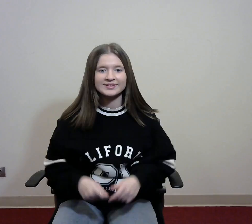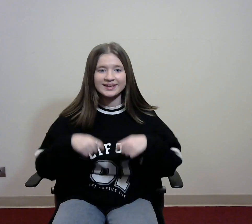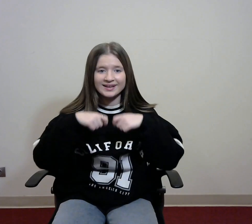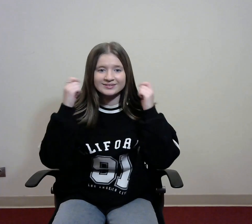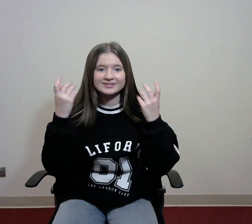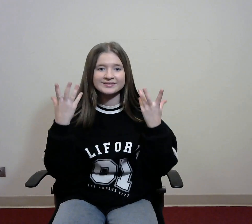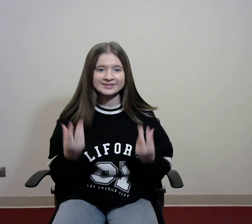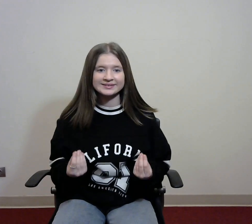ad günü